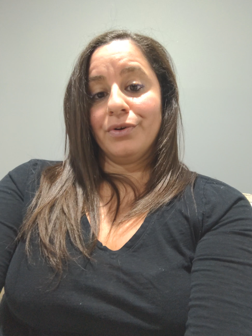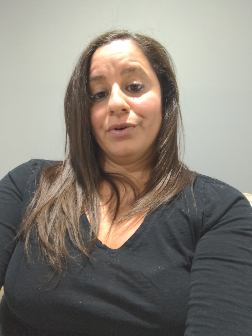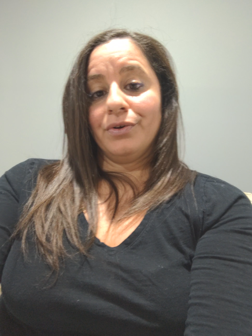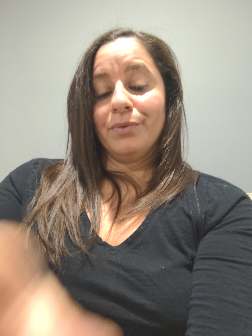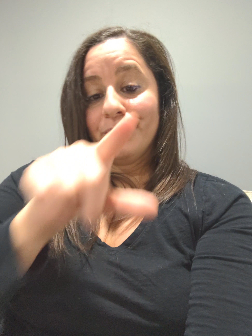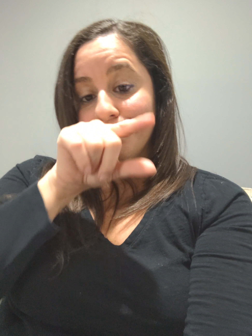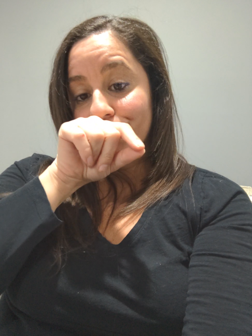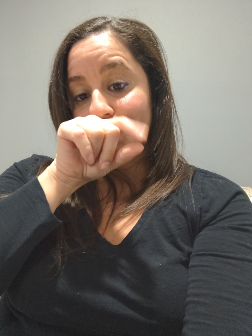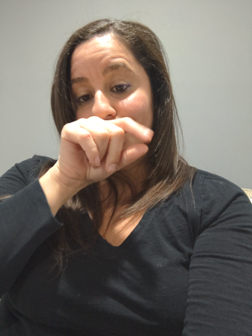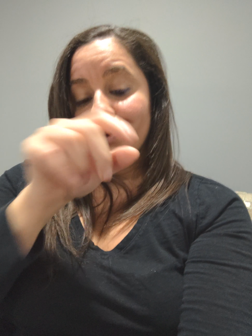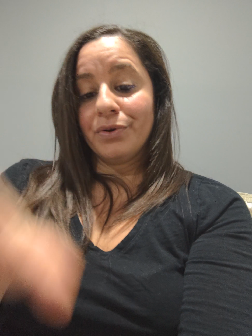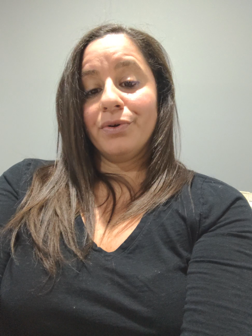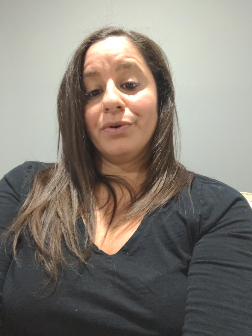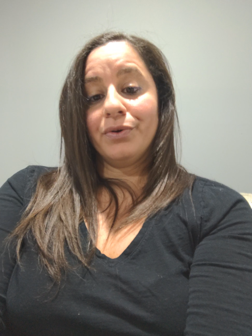bird